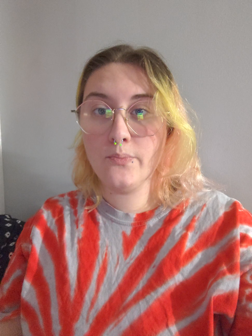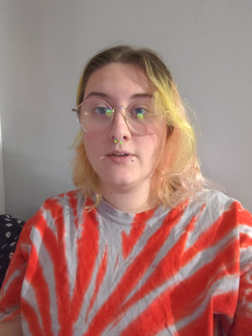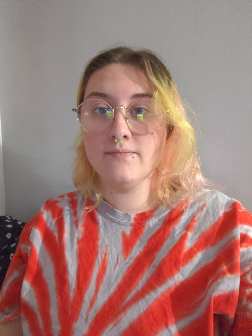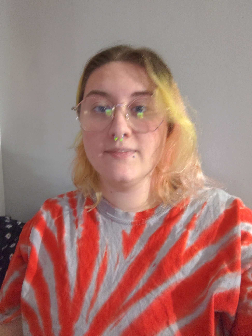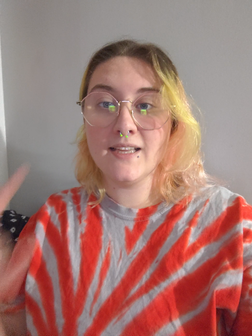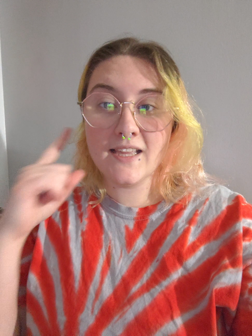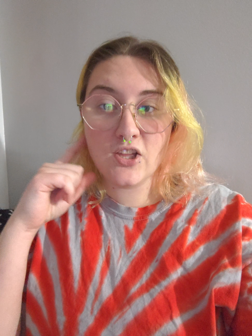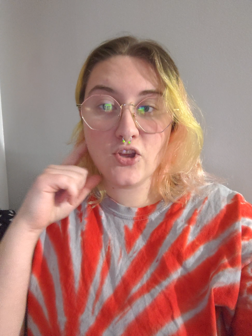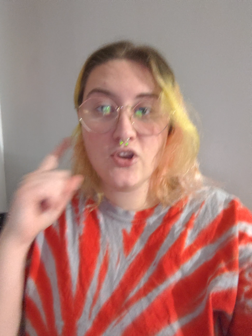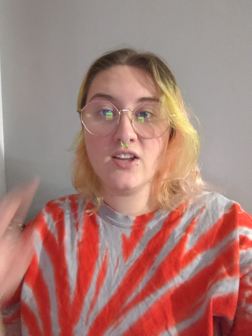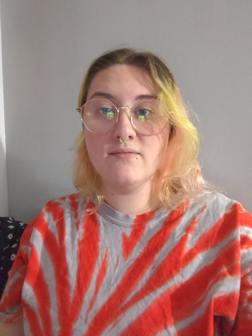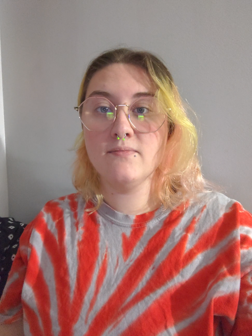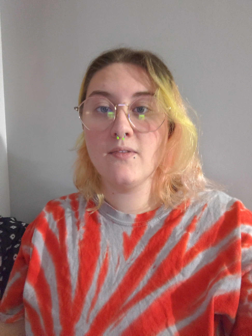ear